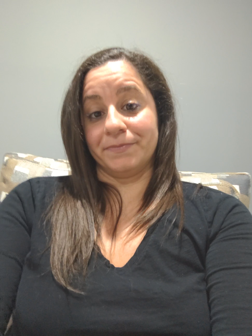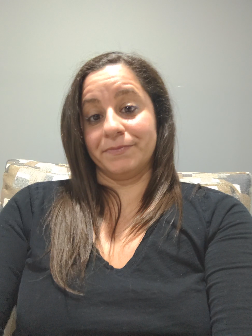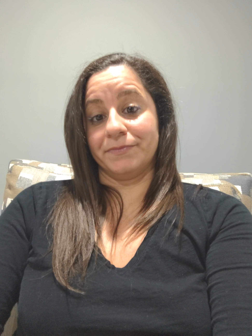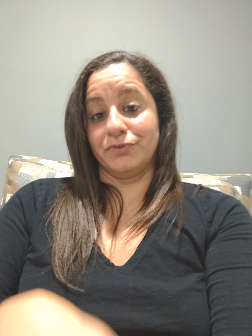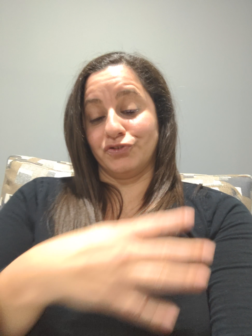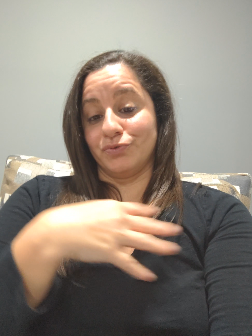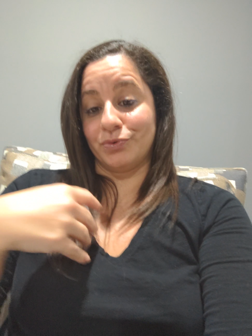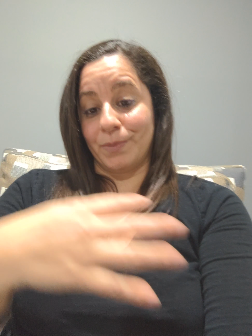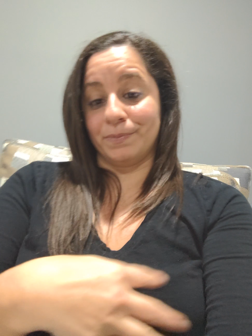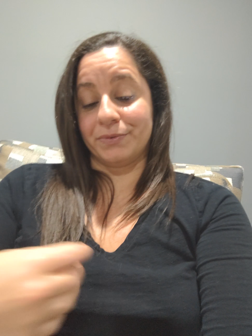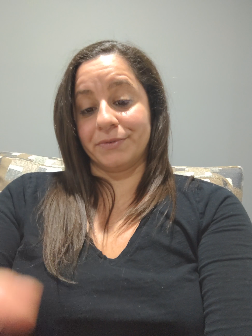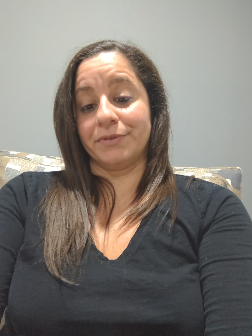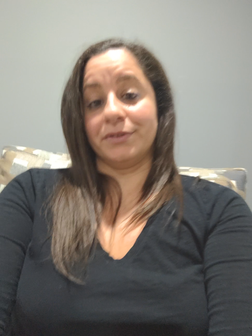zebra